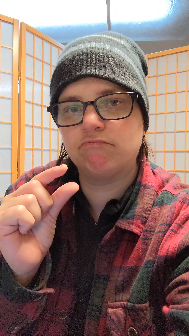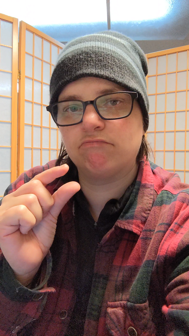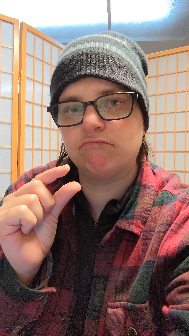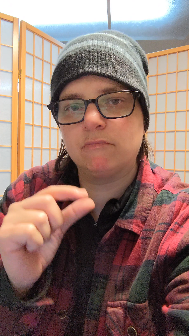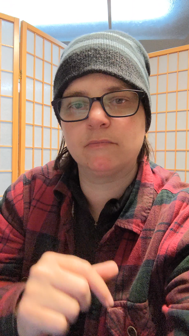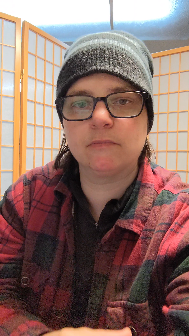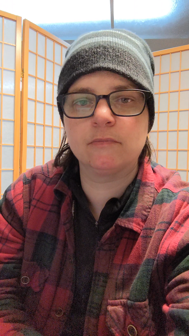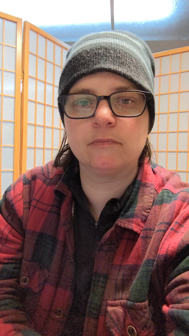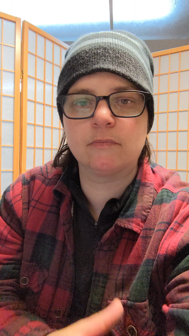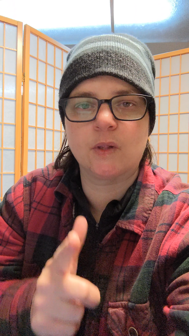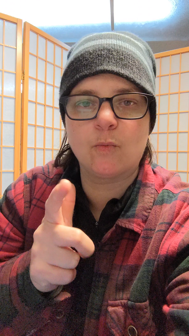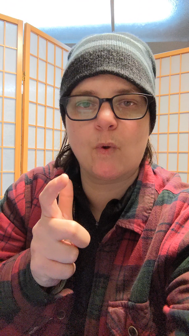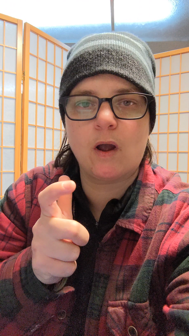run